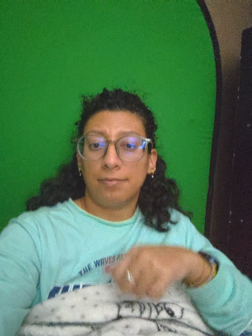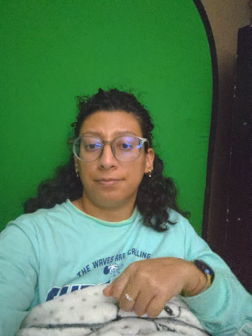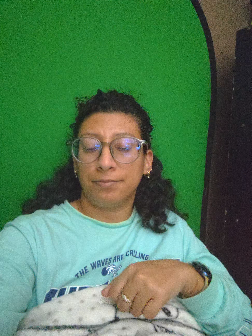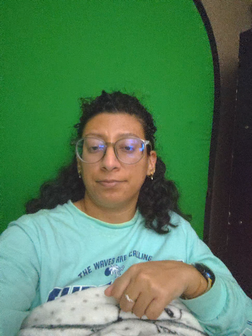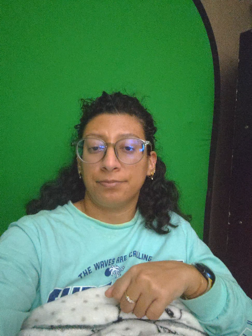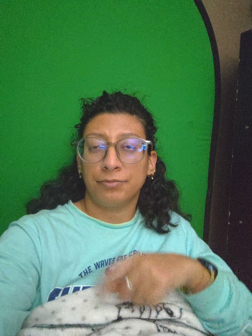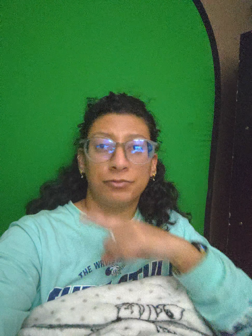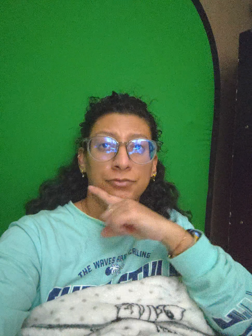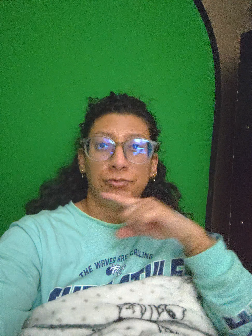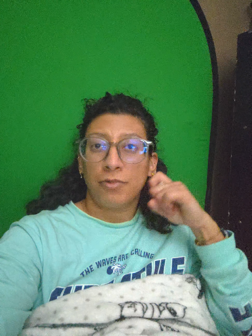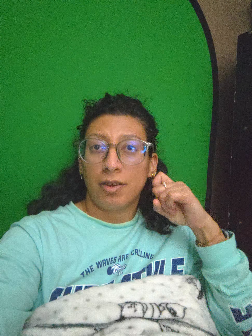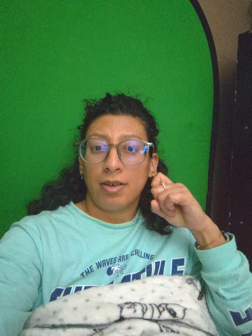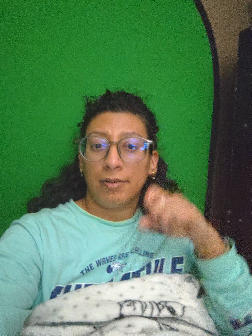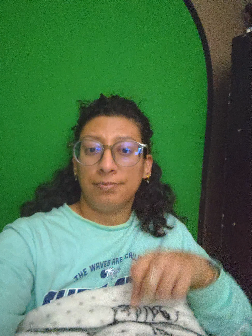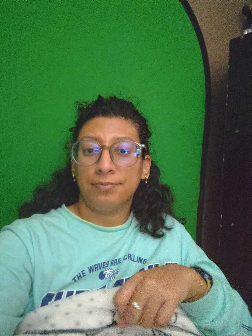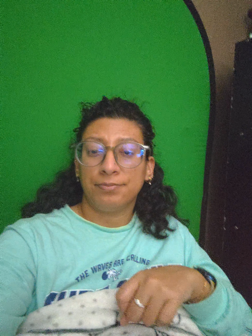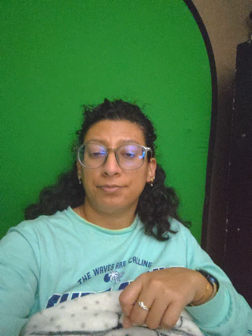dry